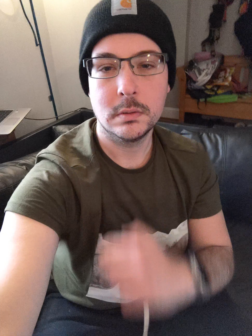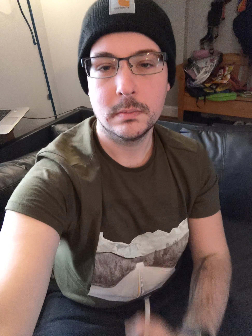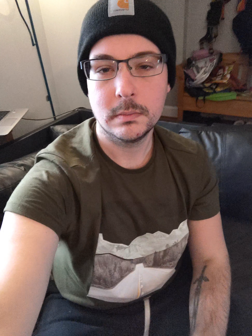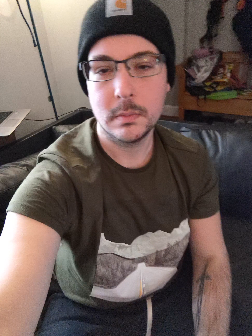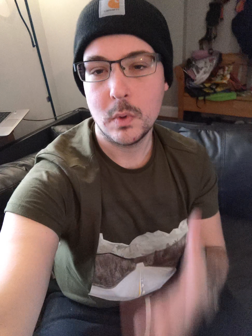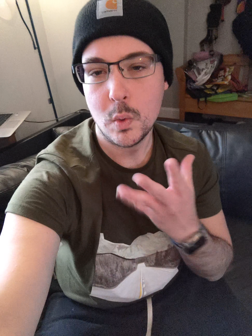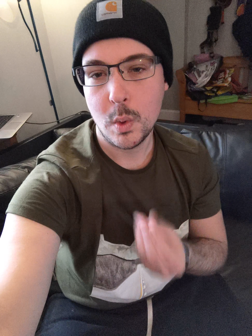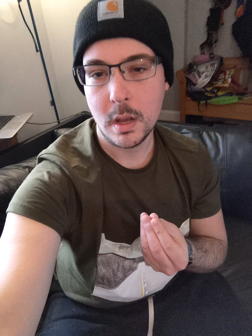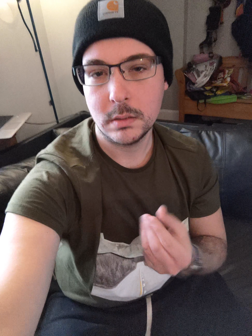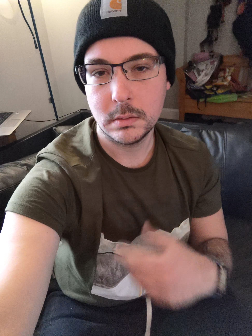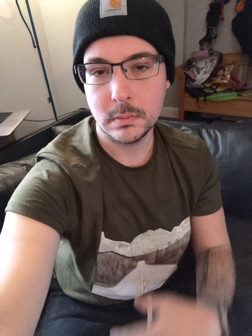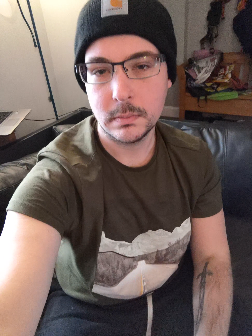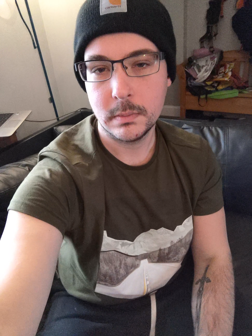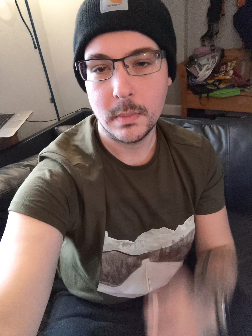wet